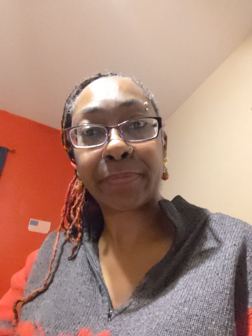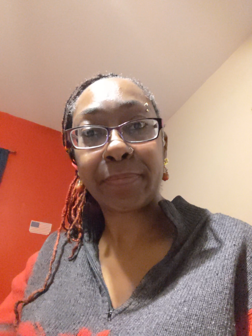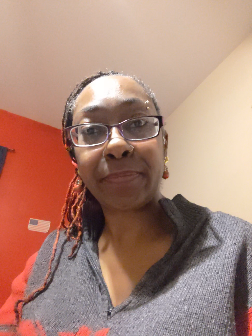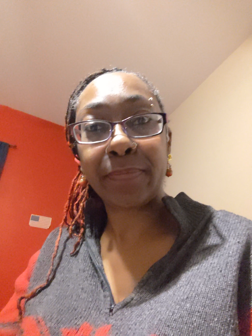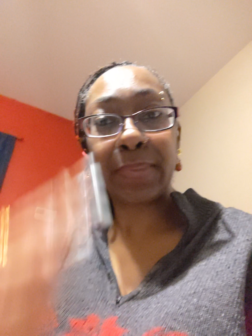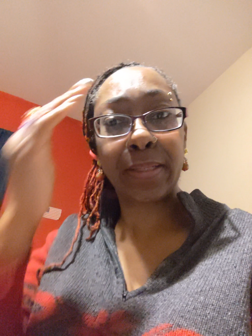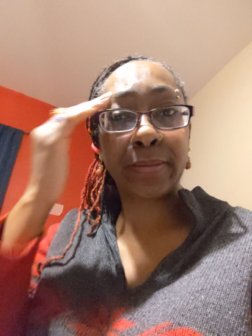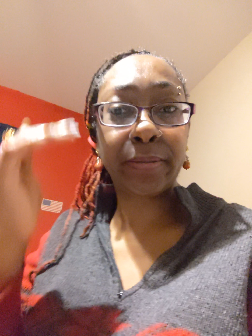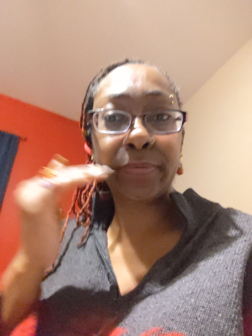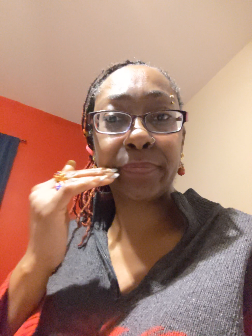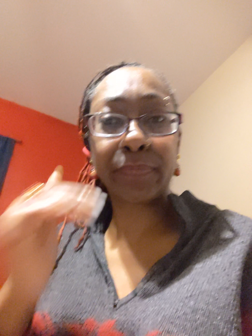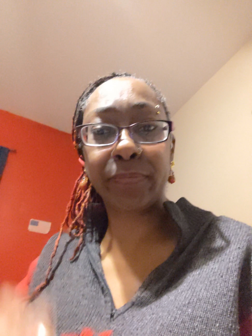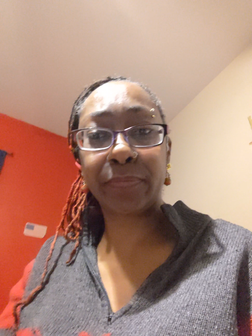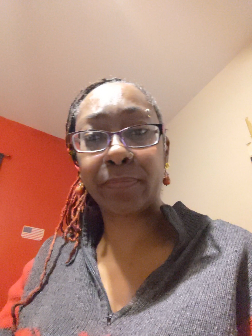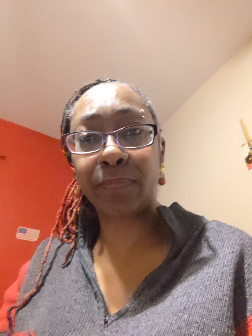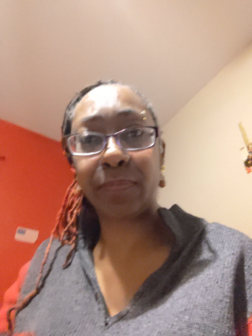head